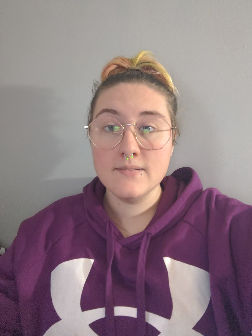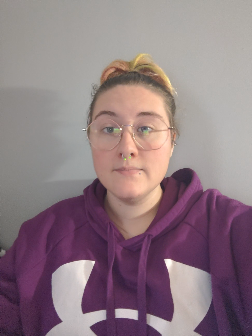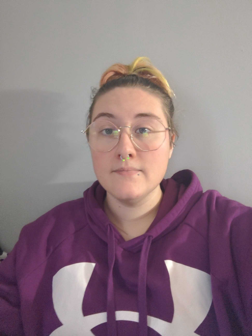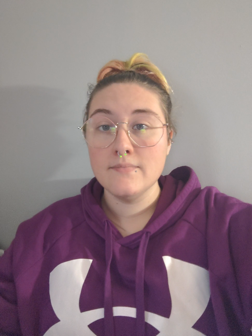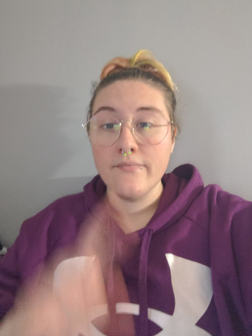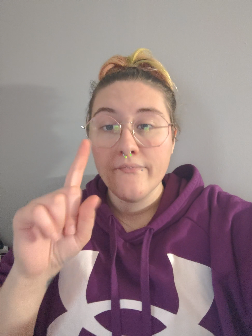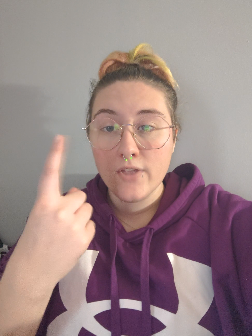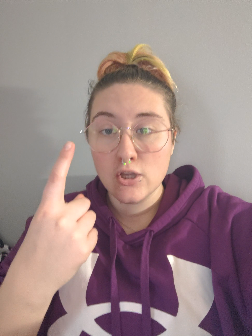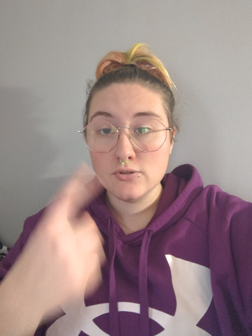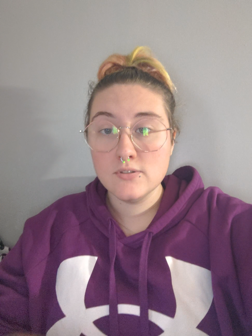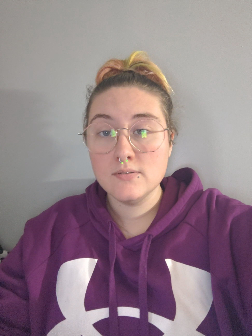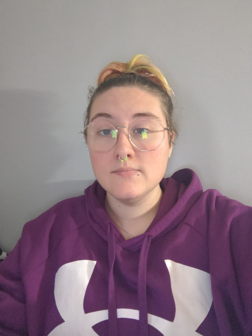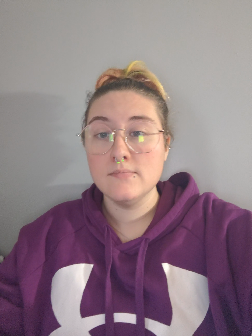first